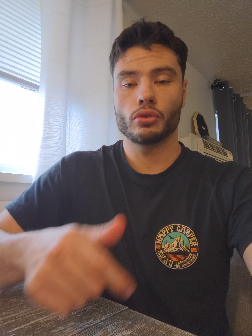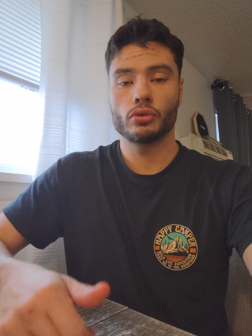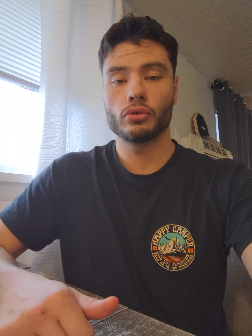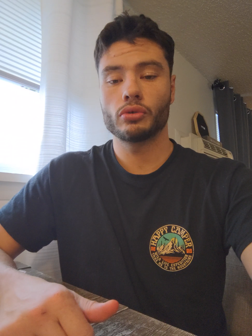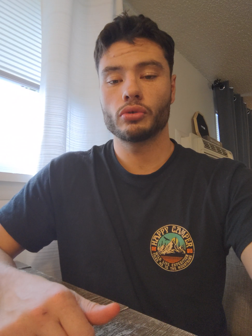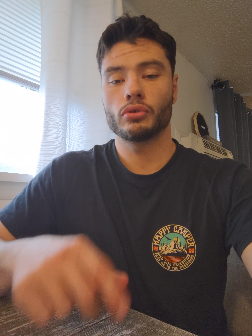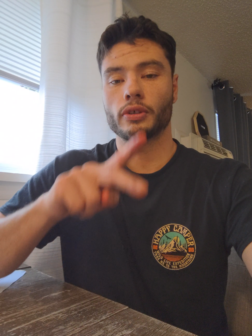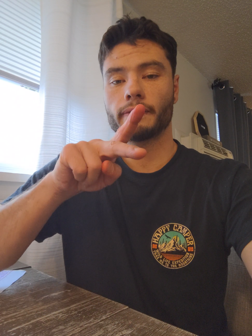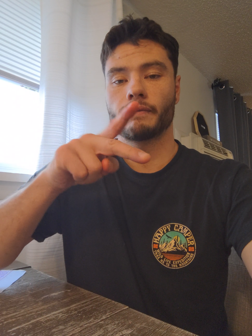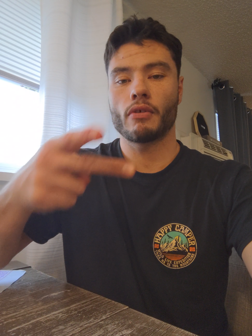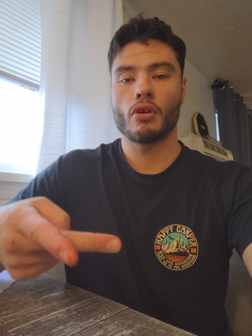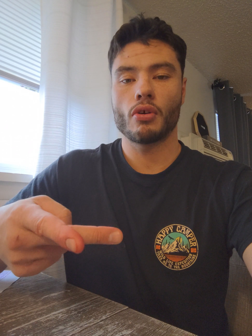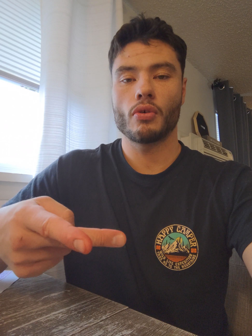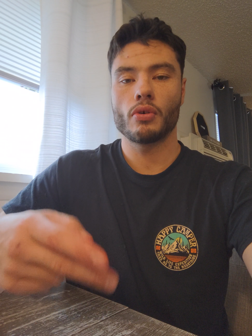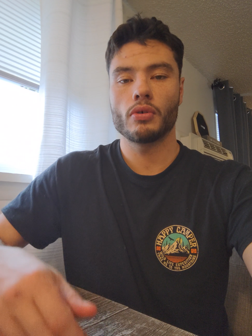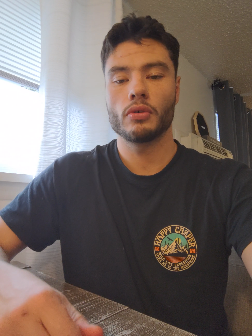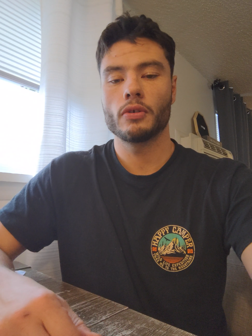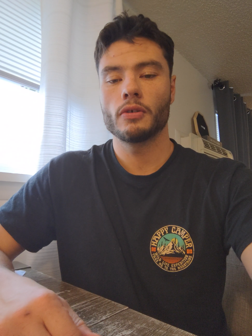fall